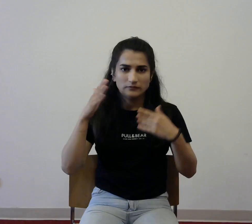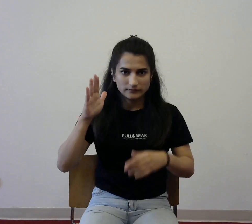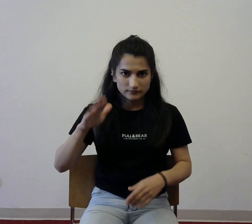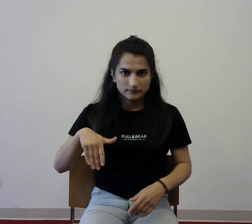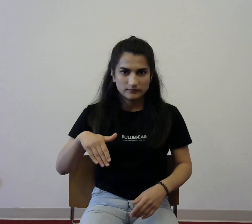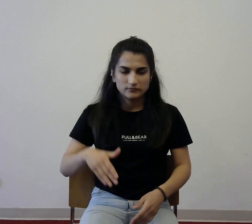olur